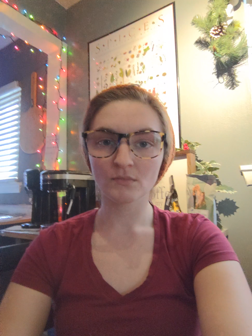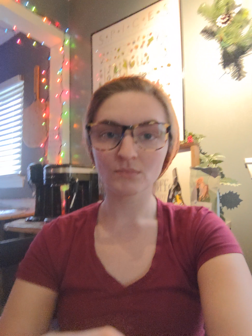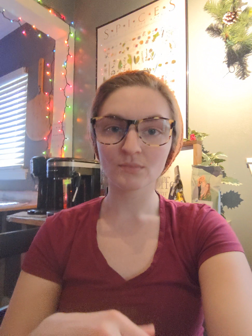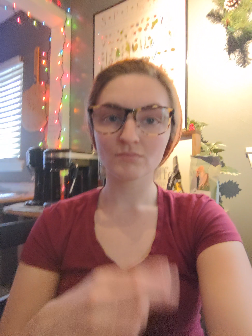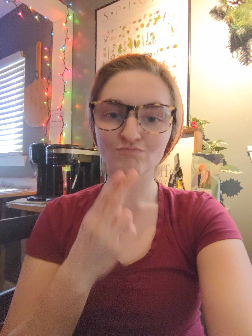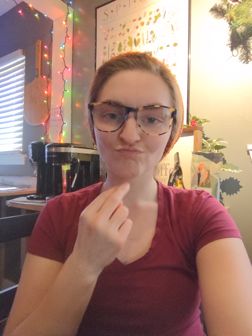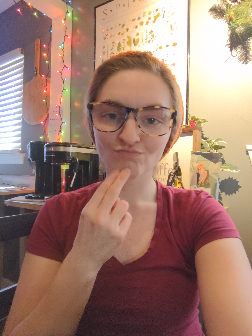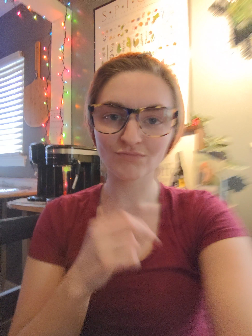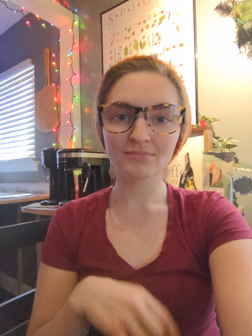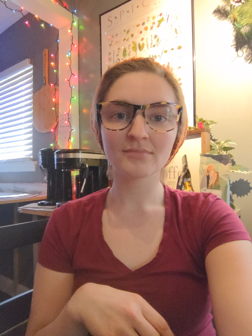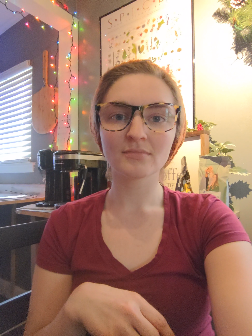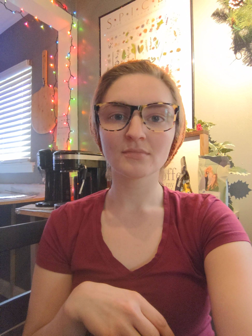cute